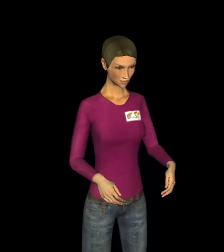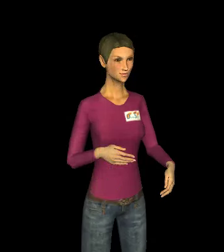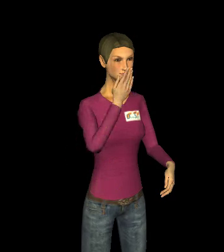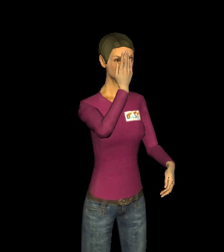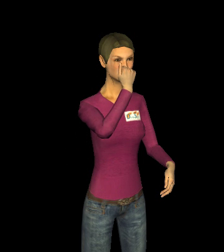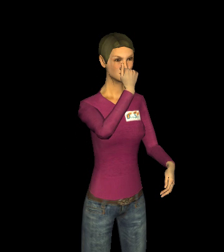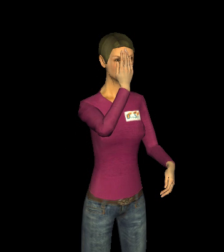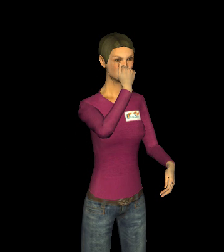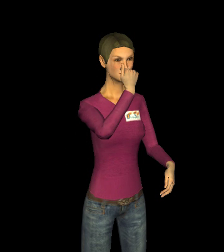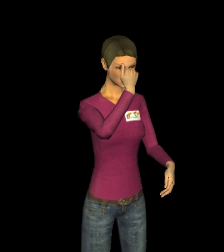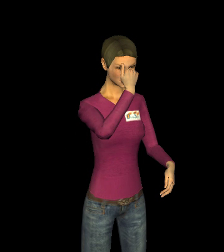فبراير